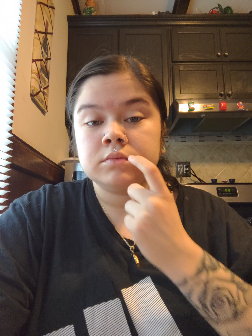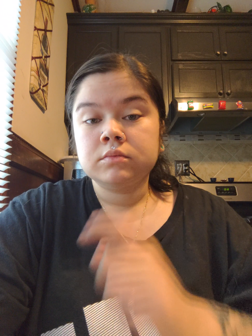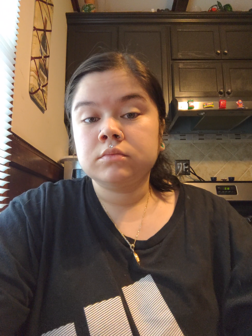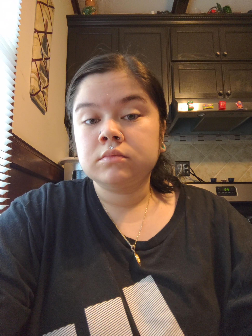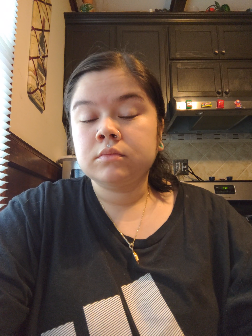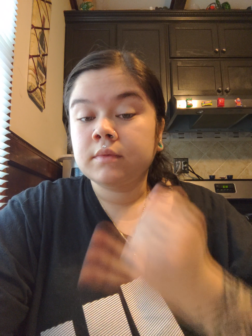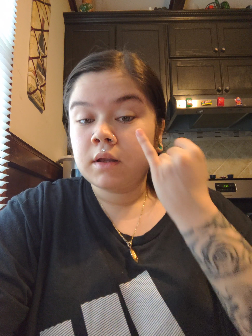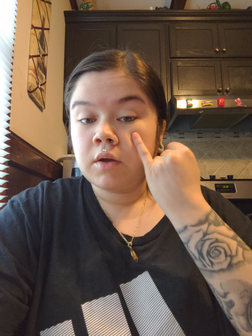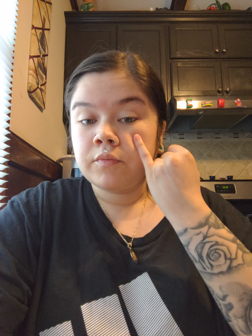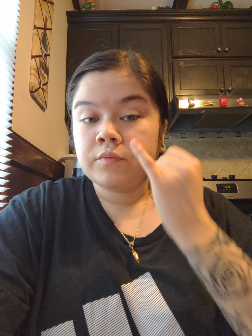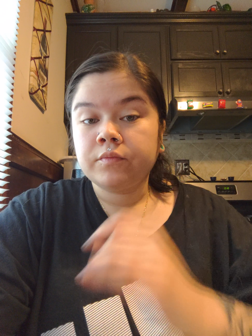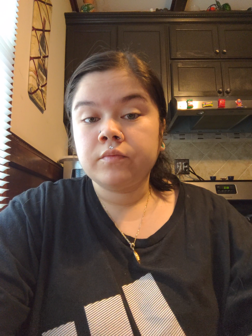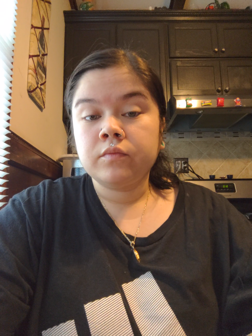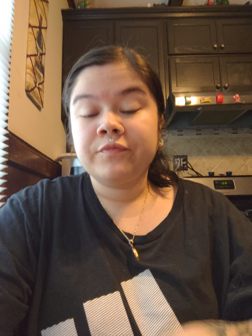if